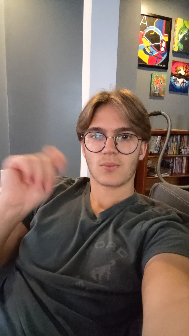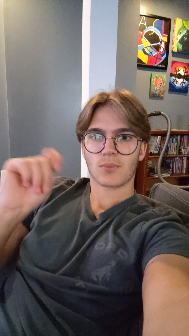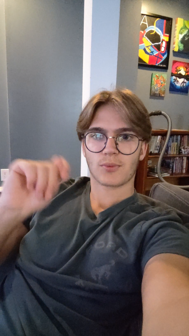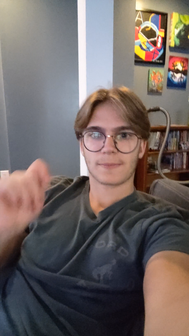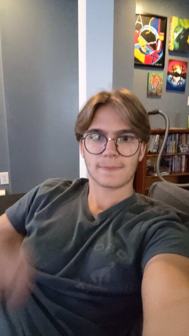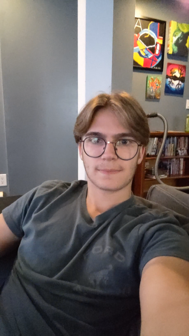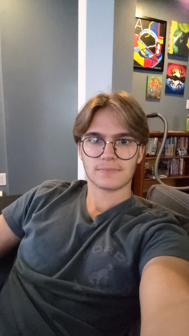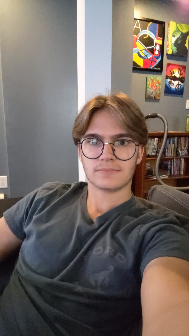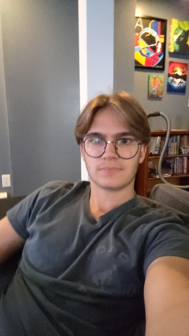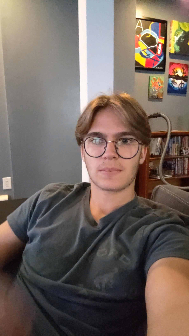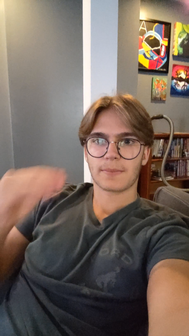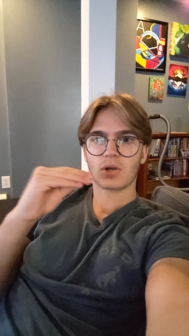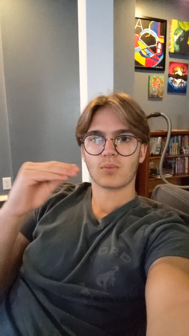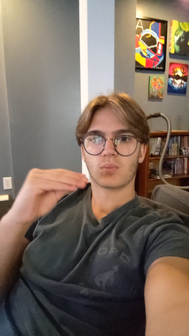more